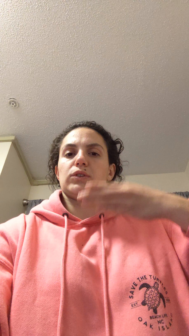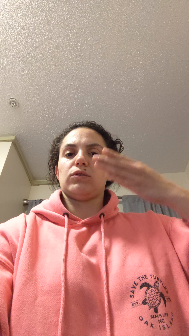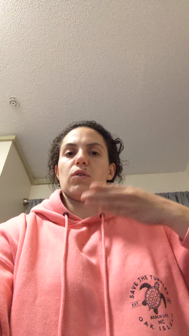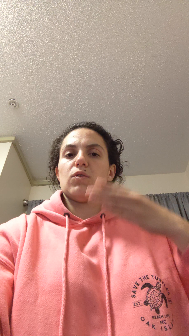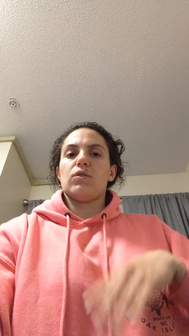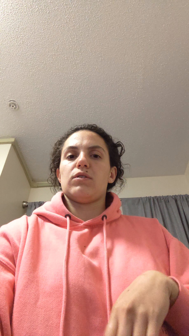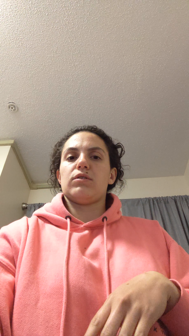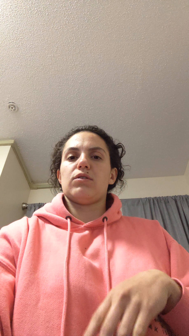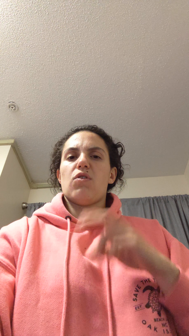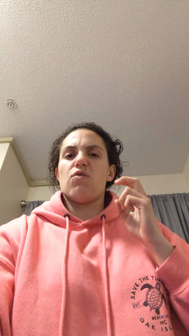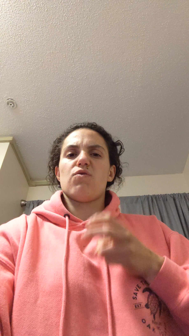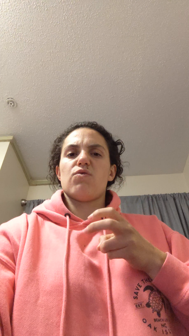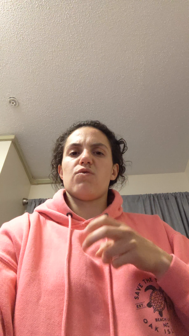hard